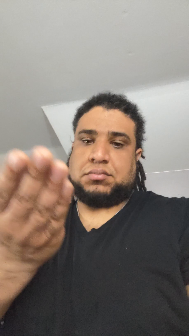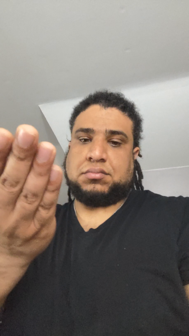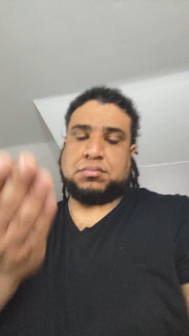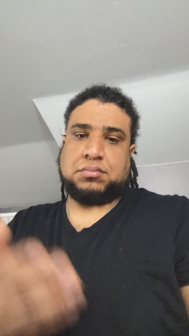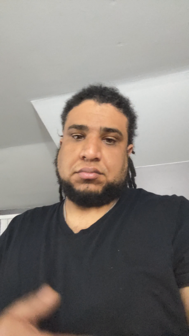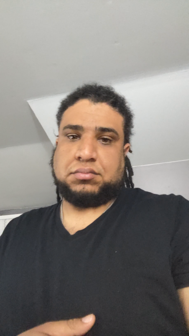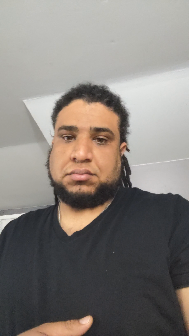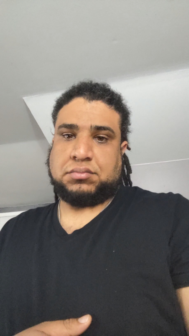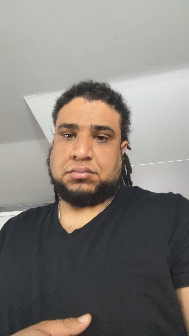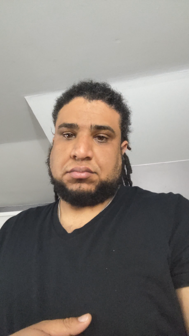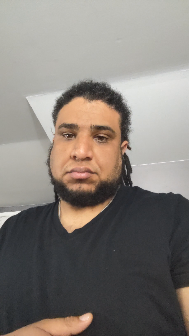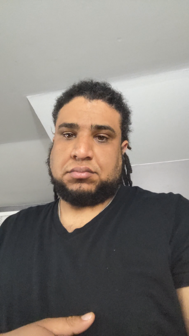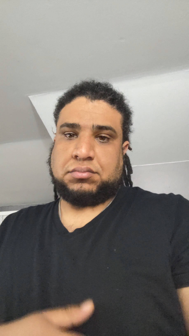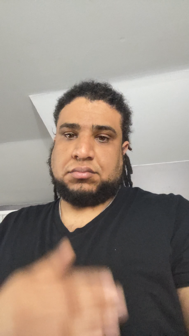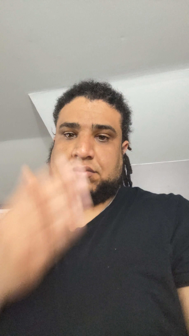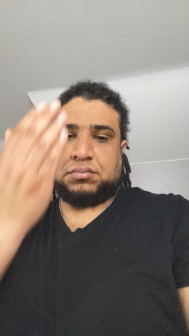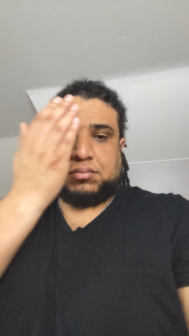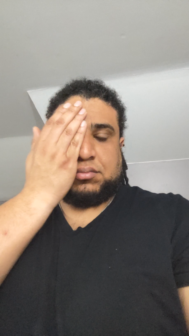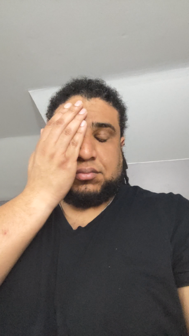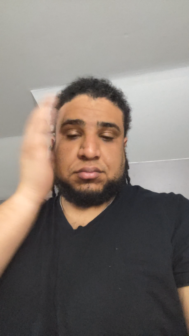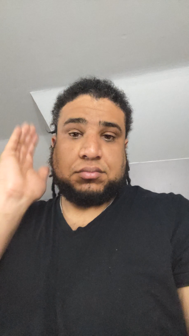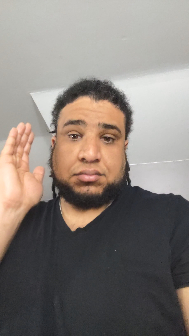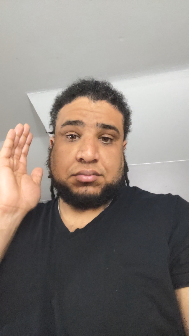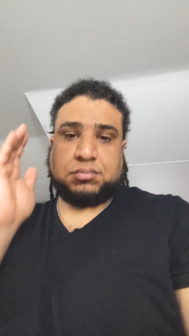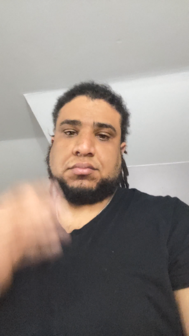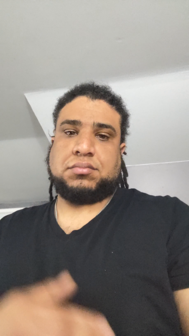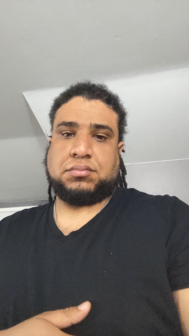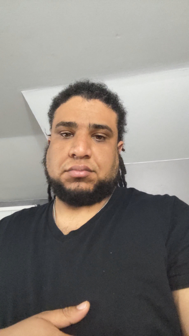peekaboo